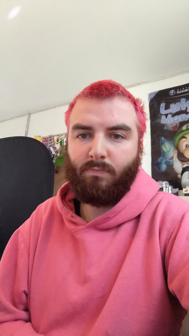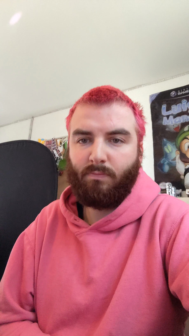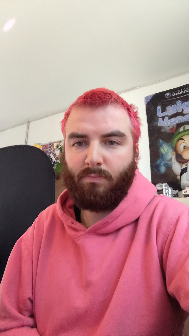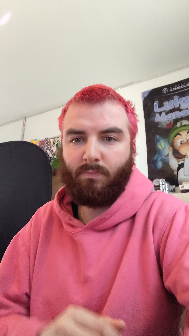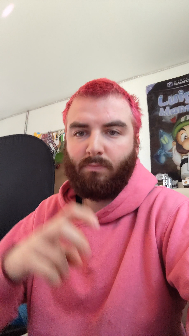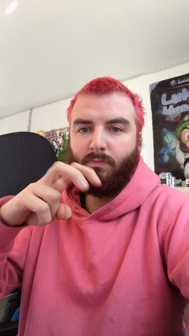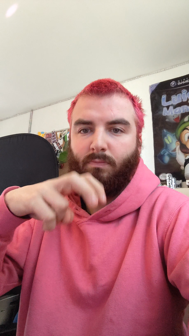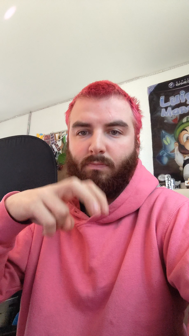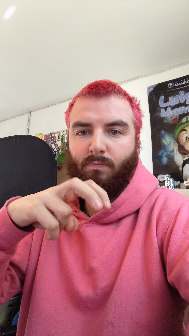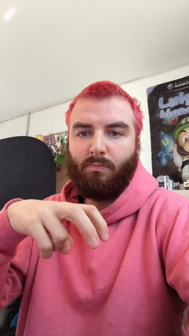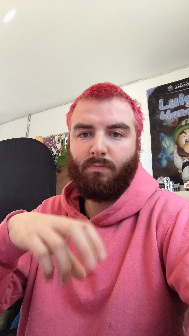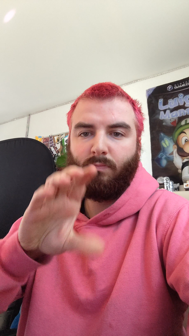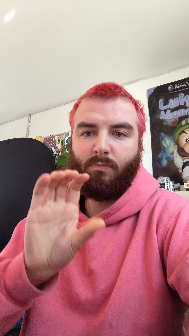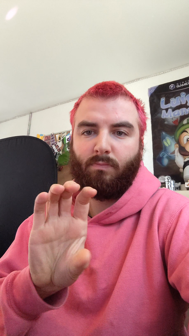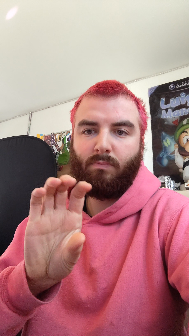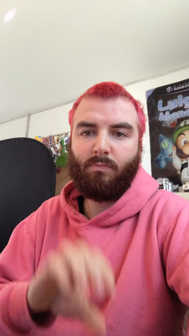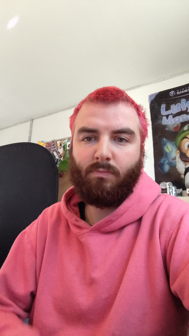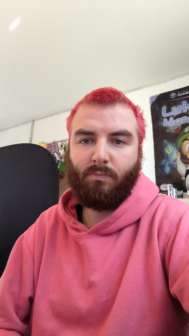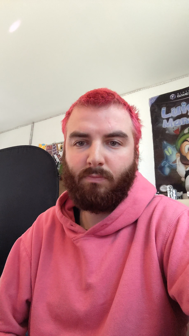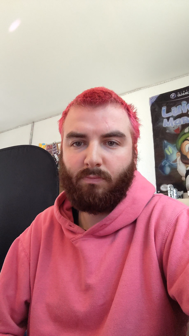potato chip